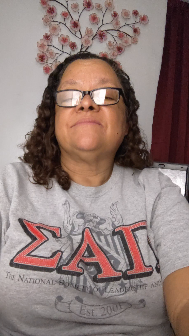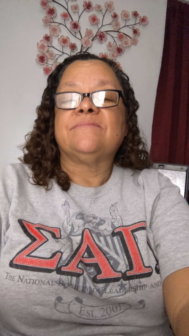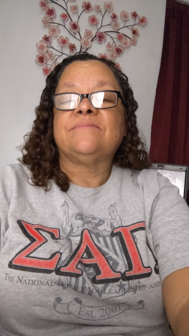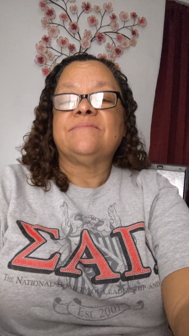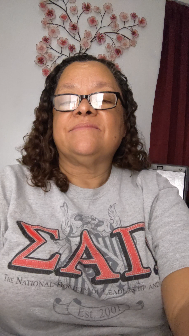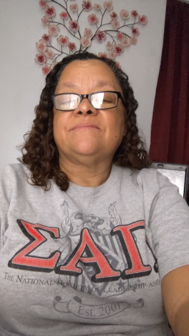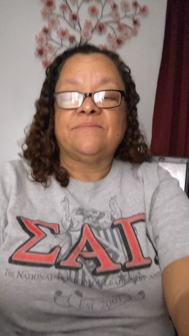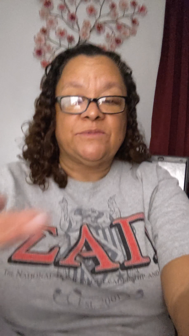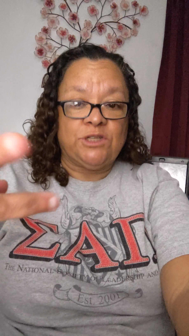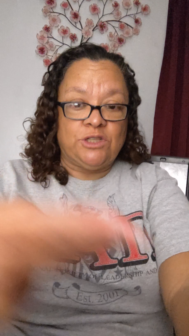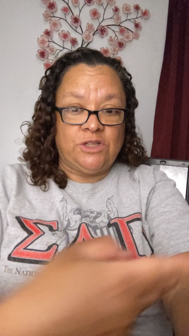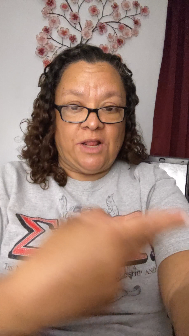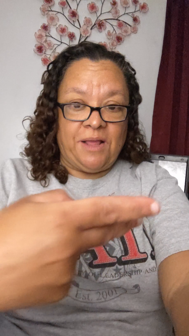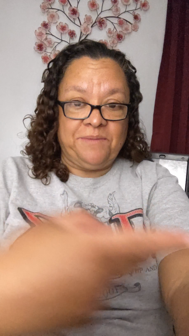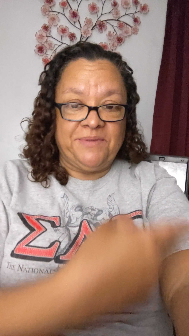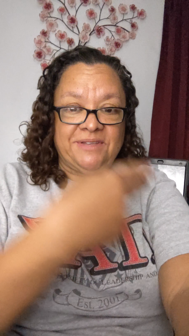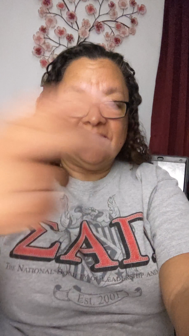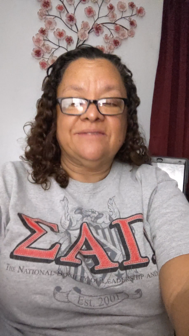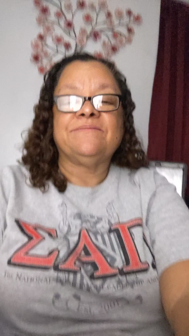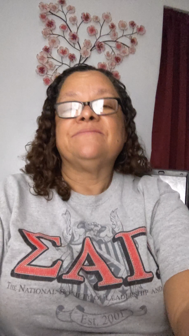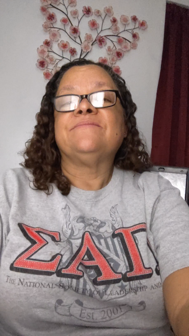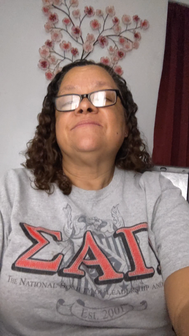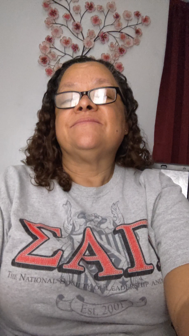sheep